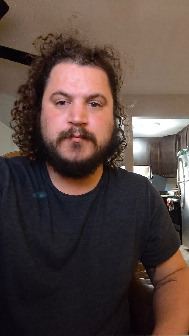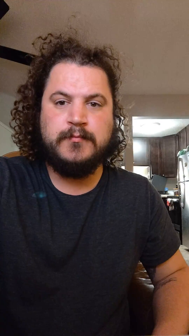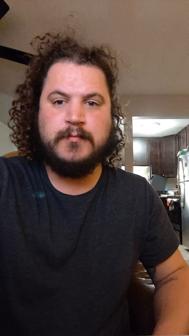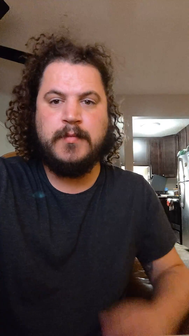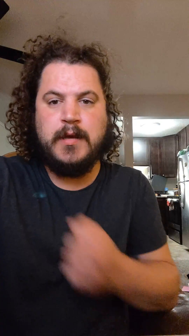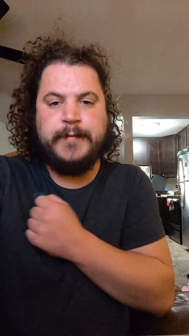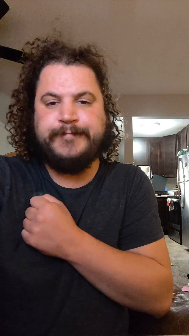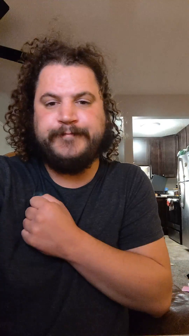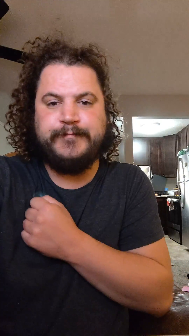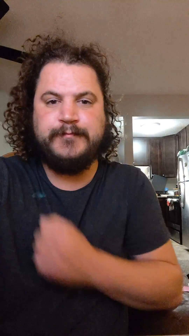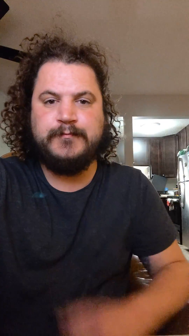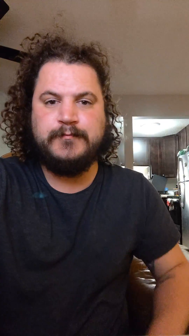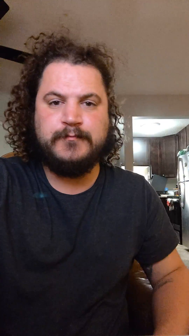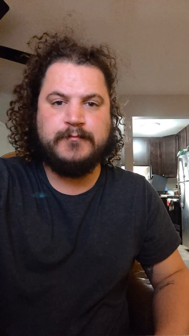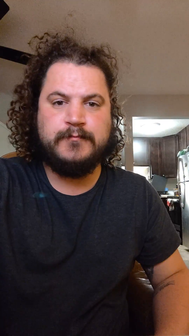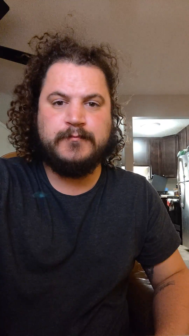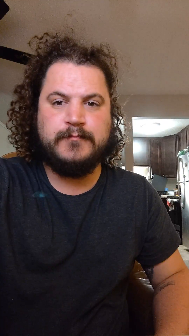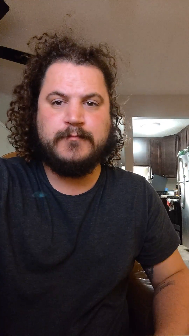hug